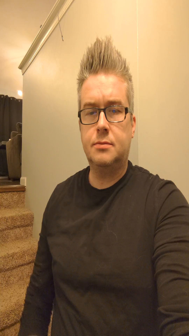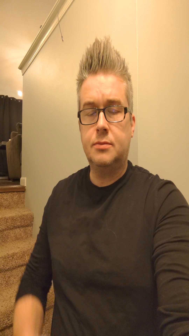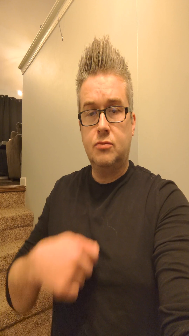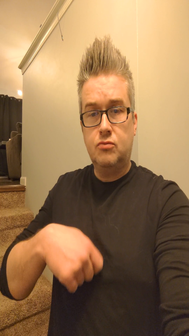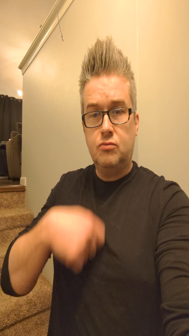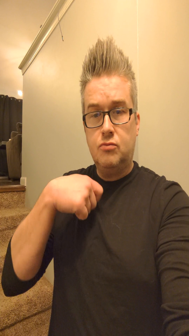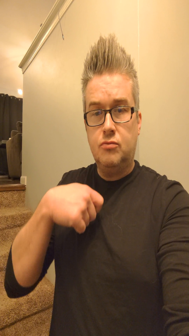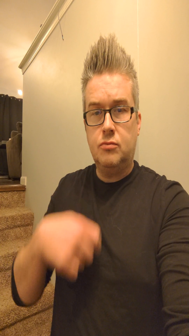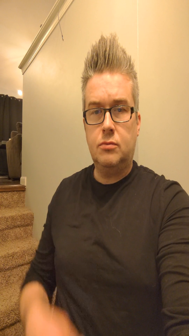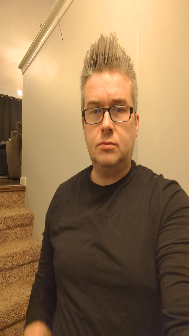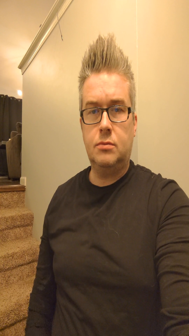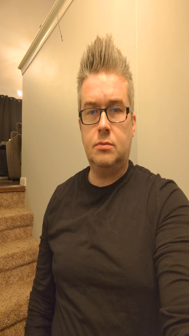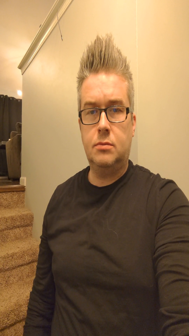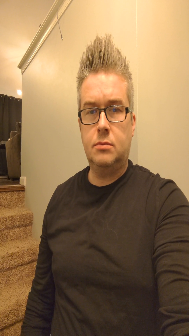zipper